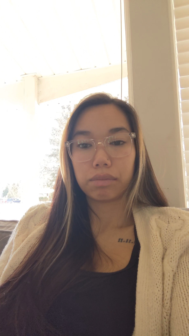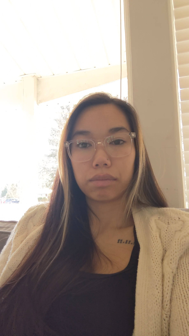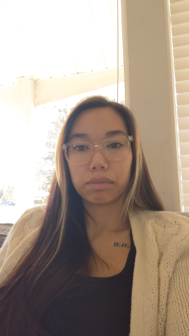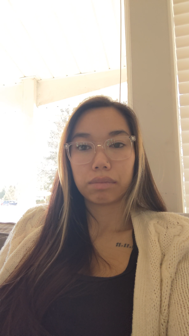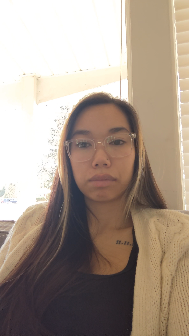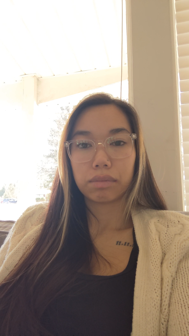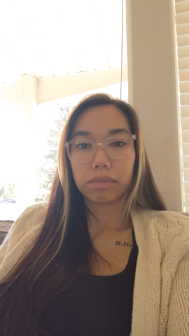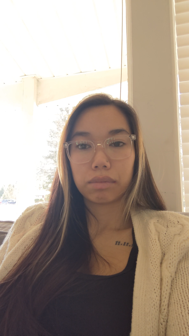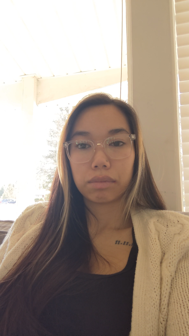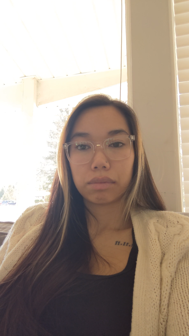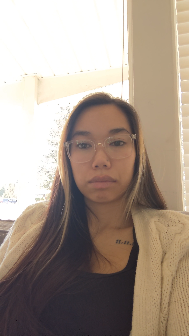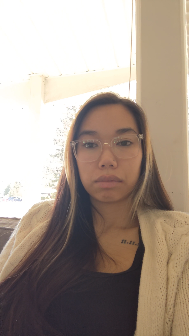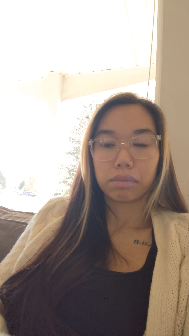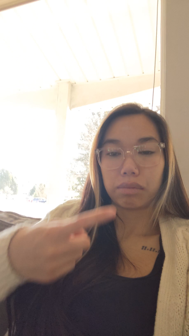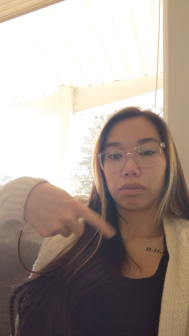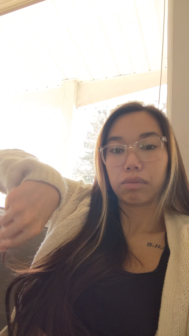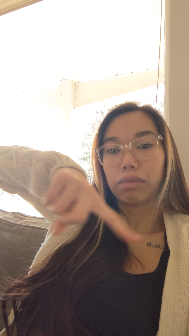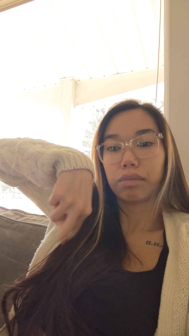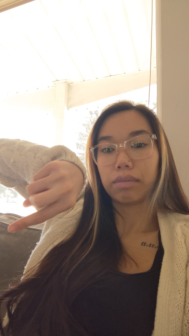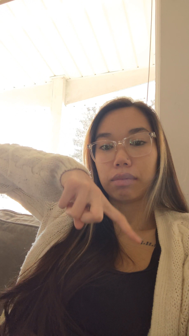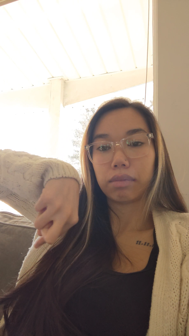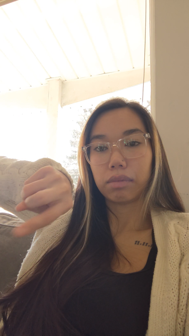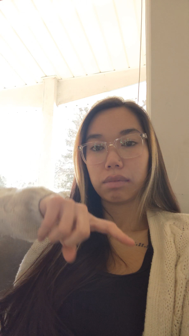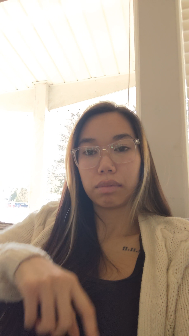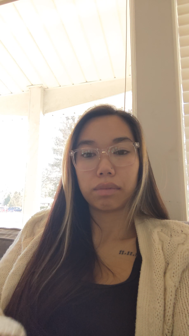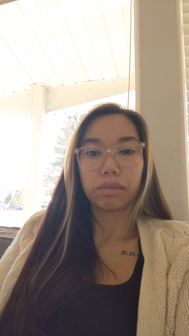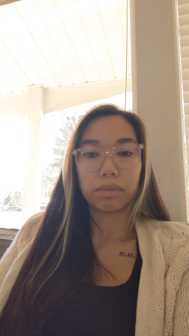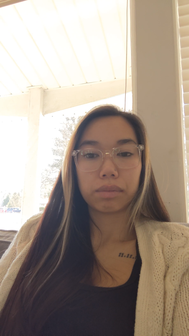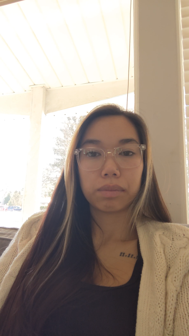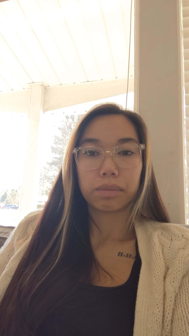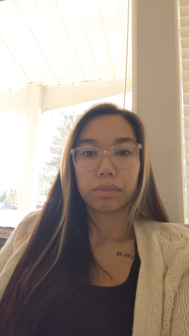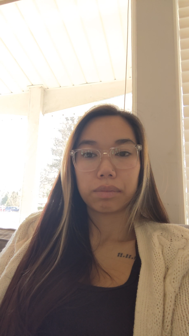around